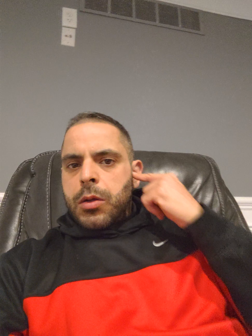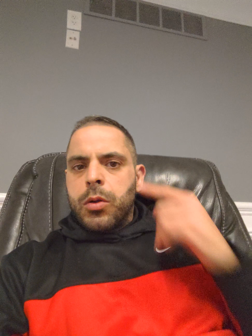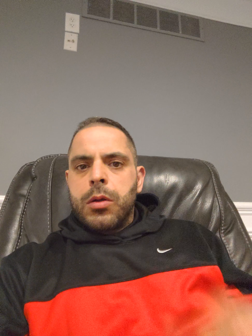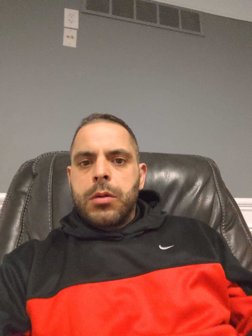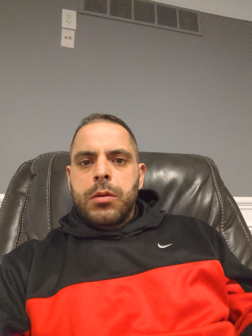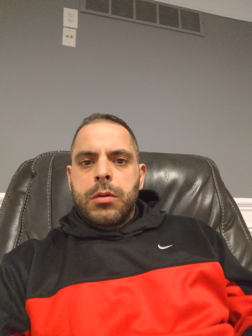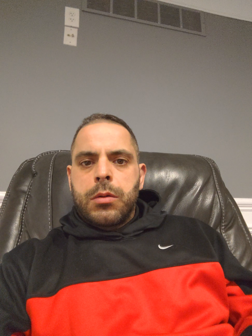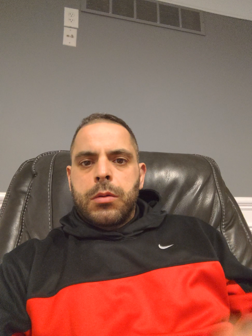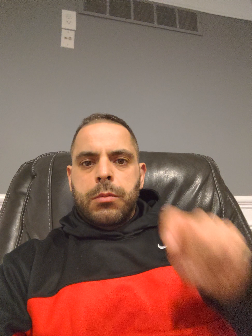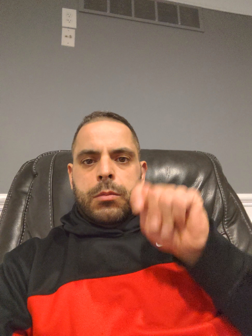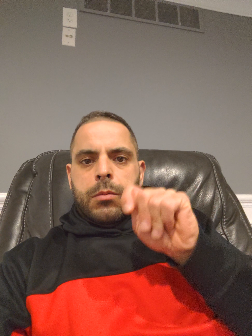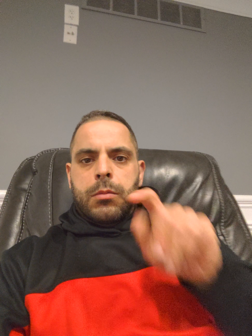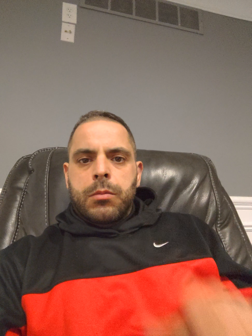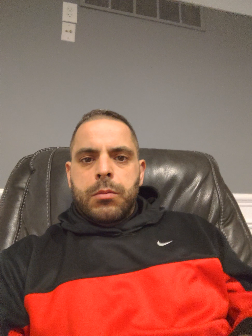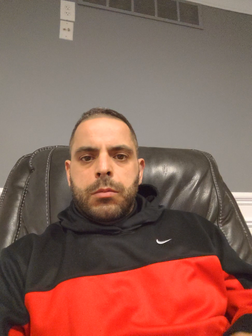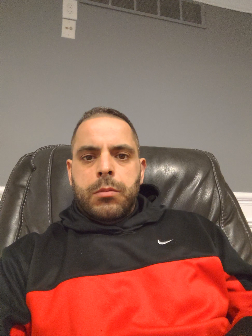potty